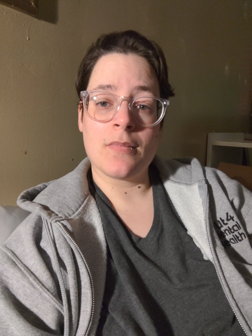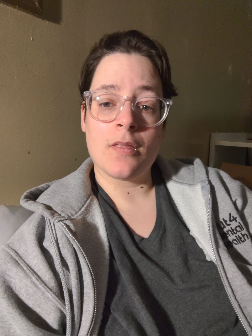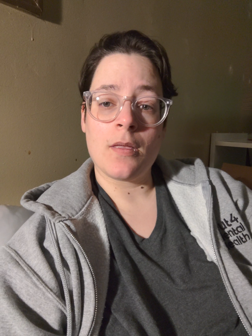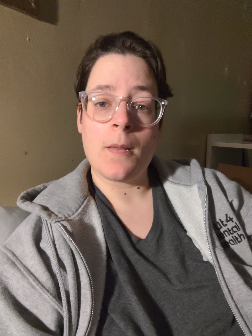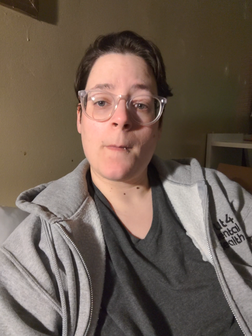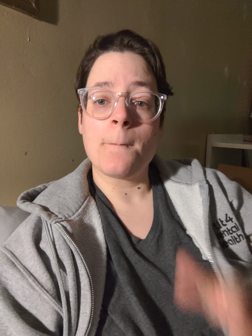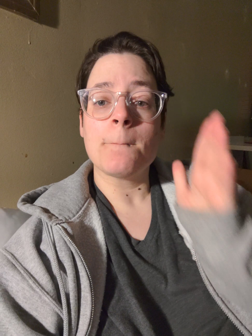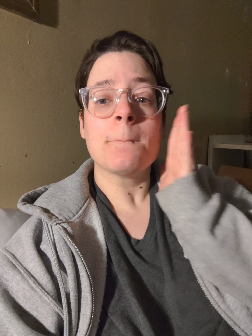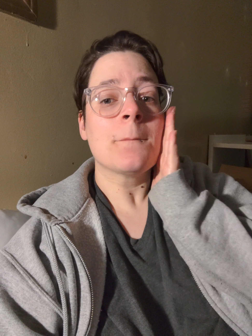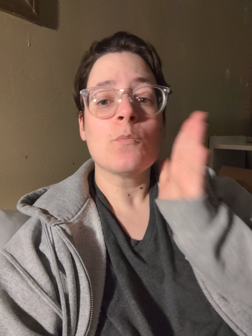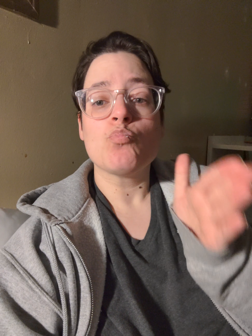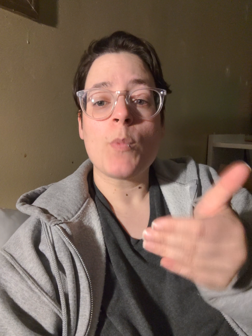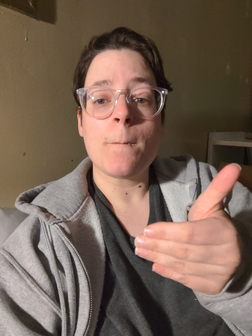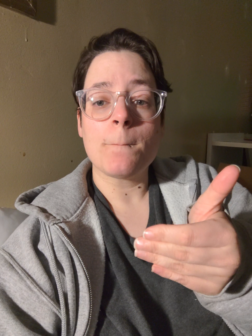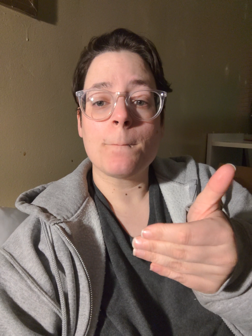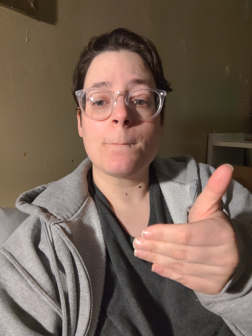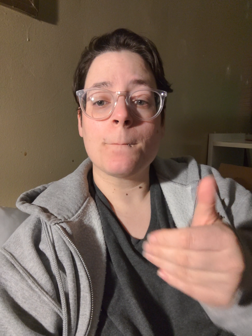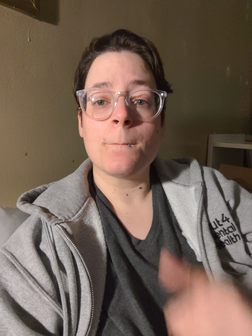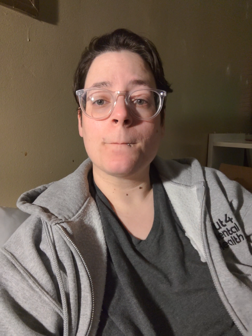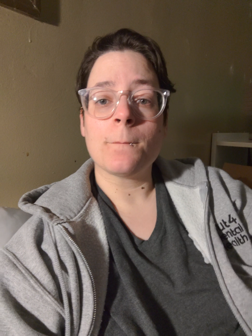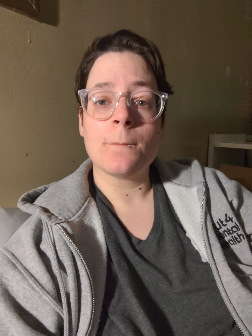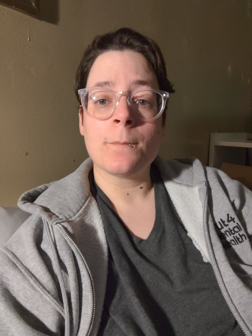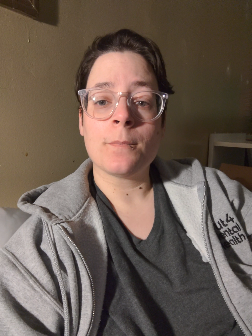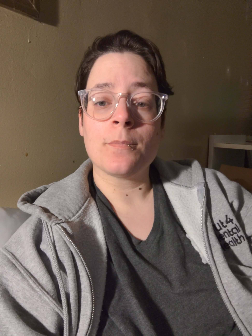bedroom